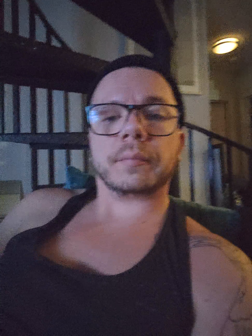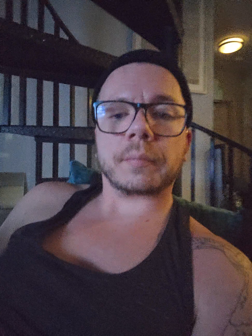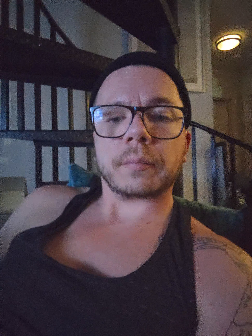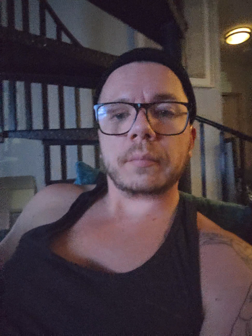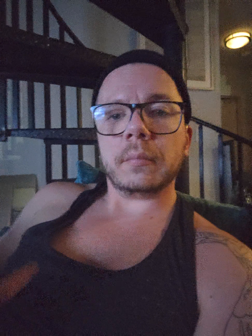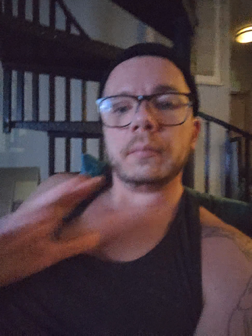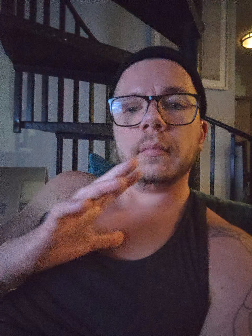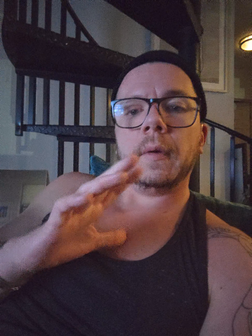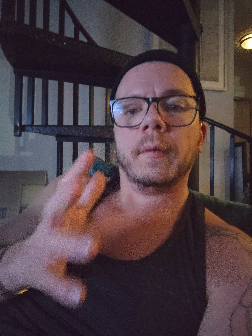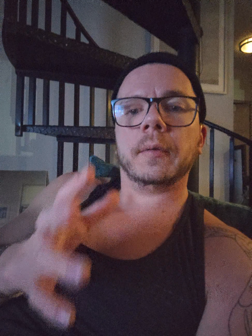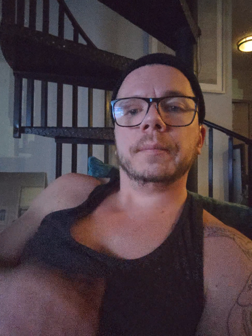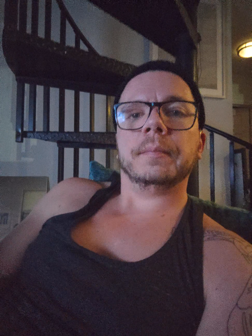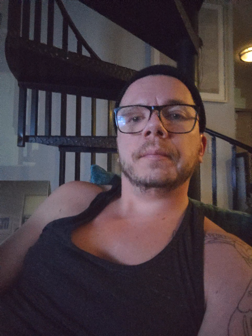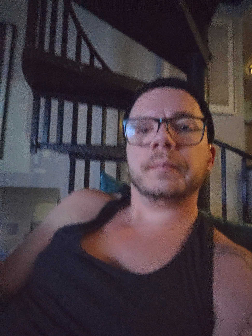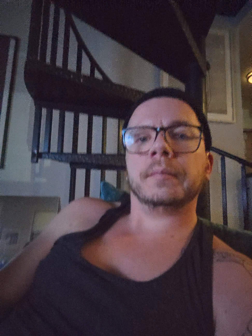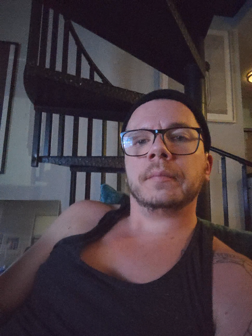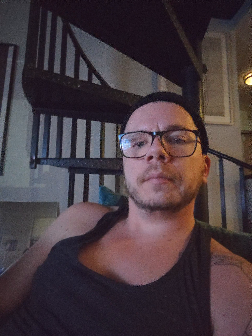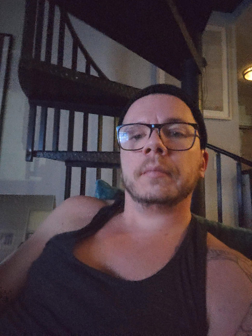fine